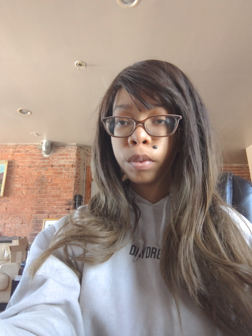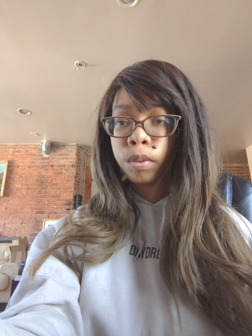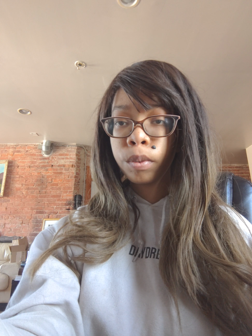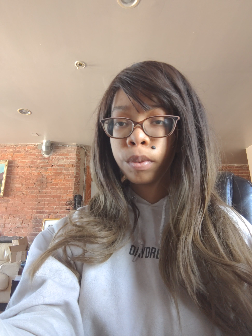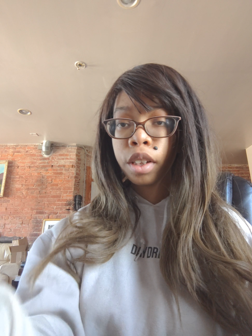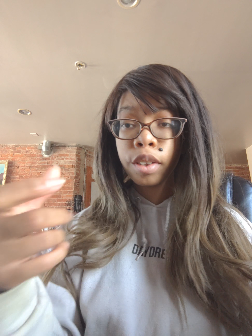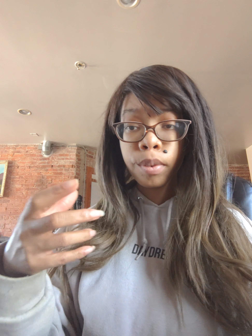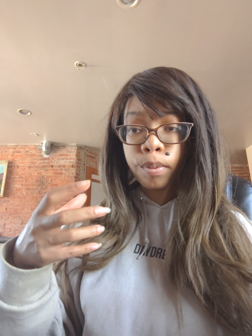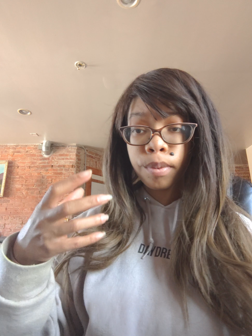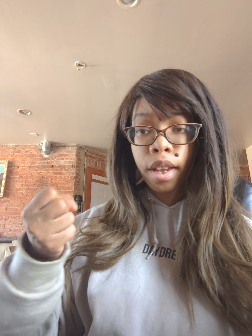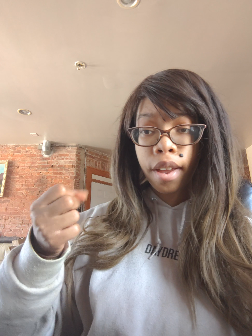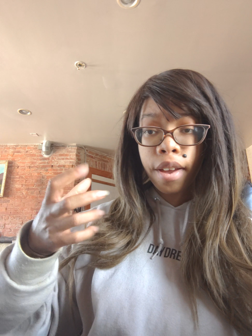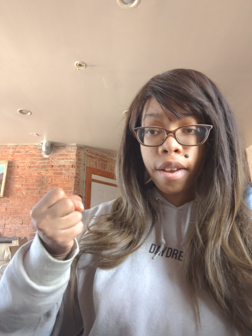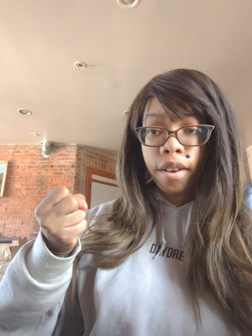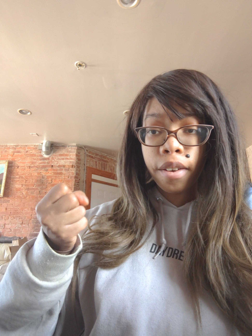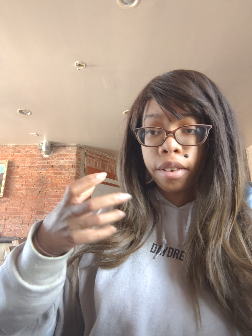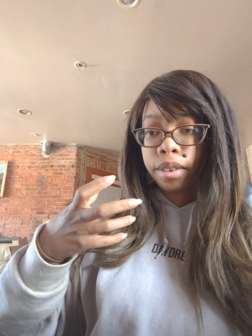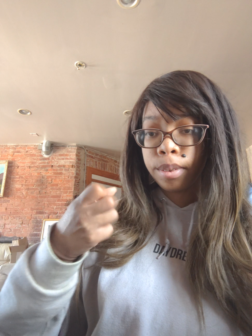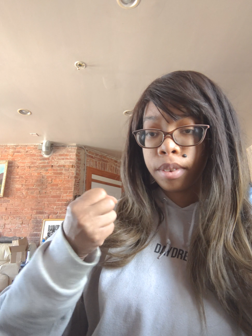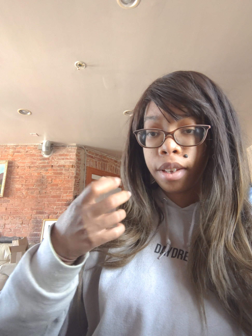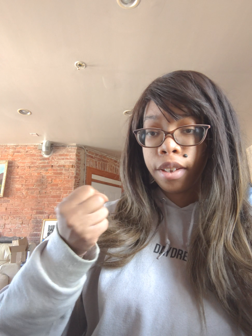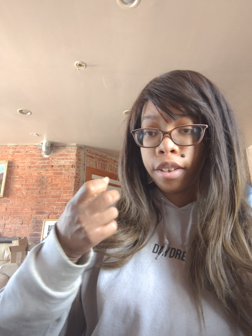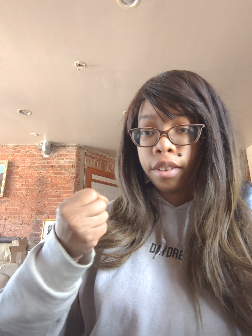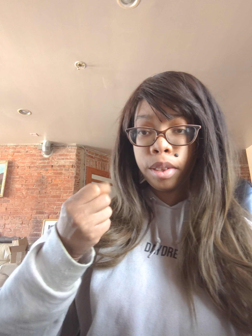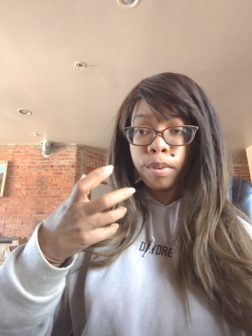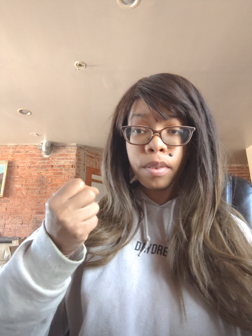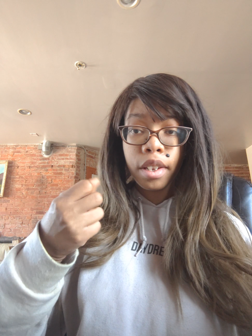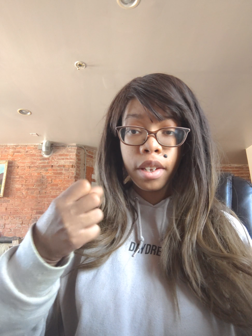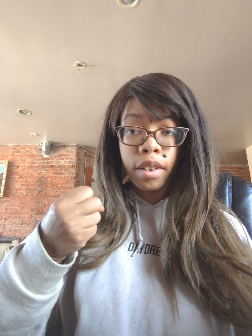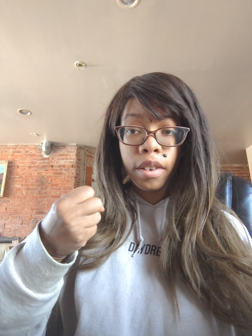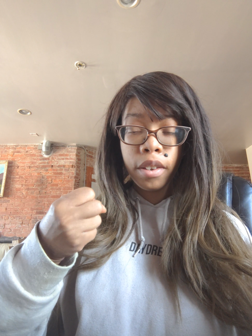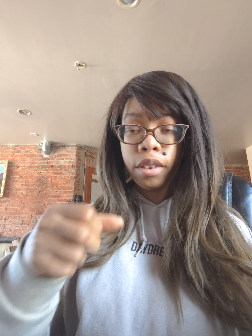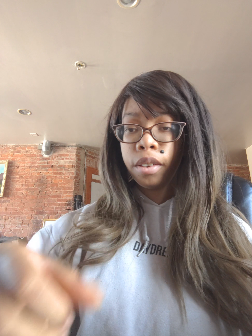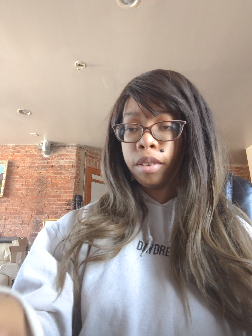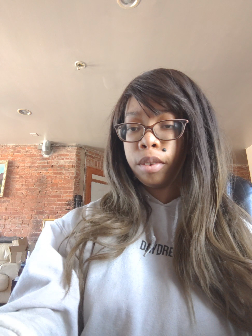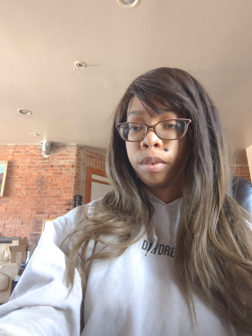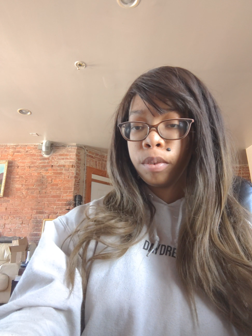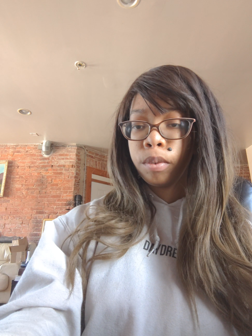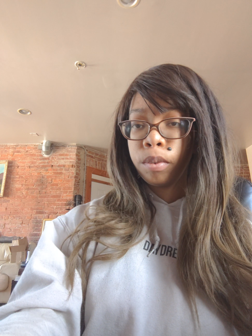milk